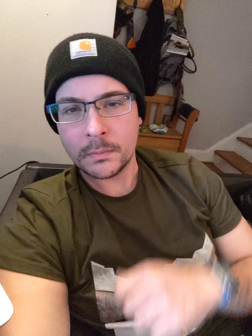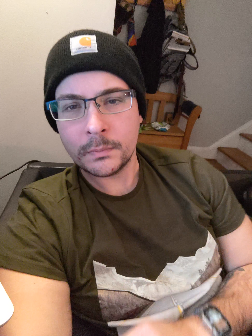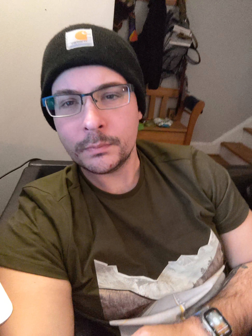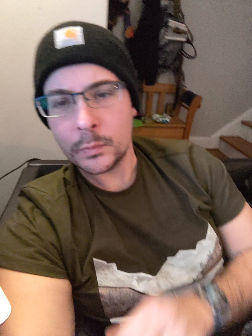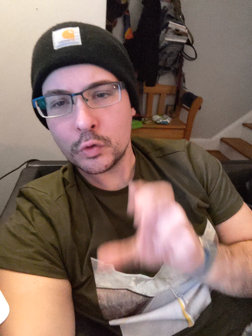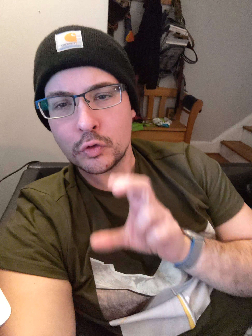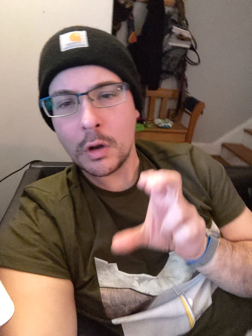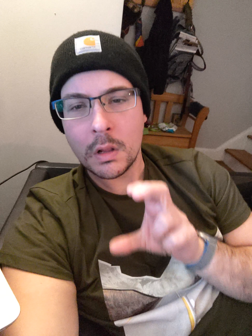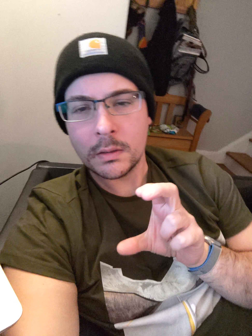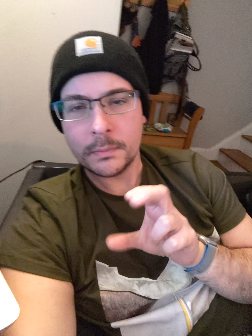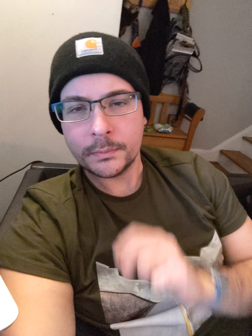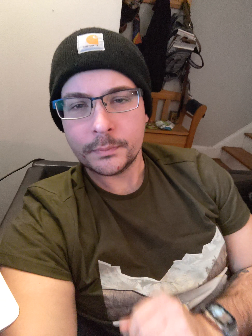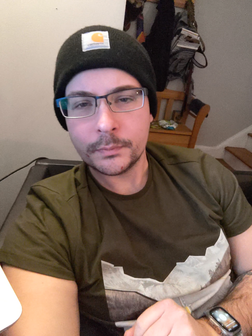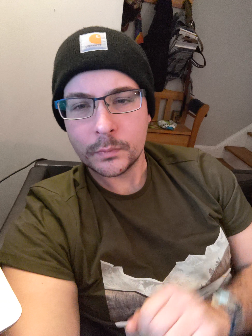chocolate